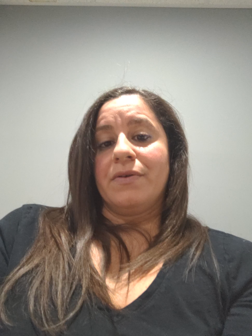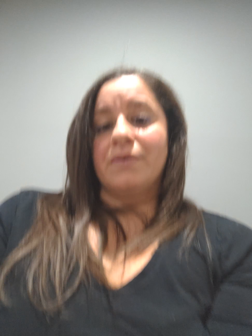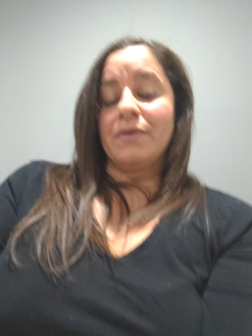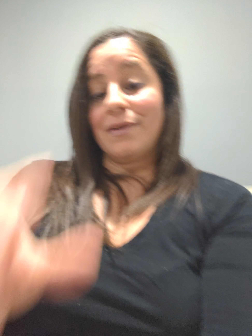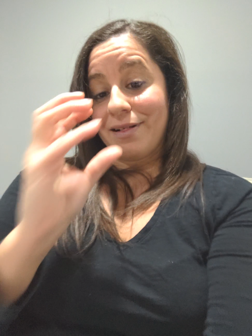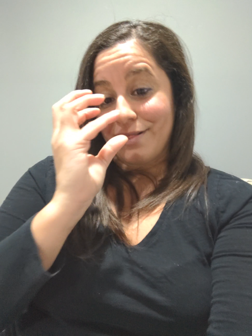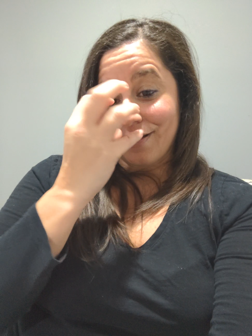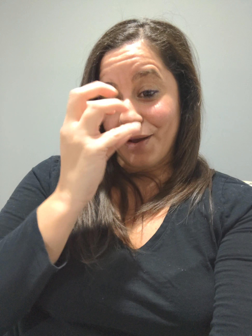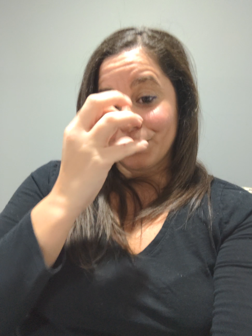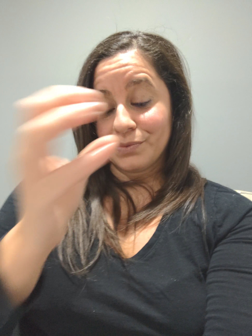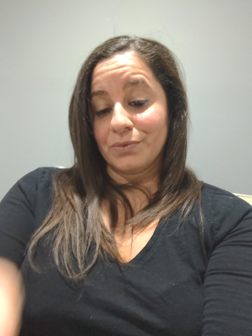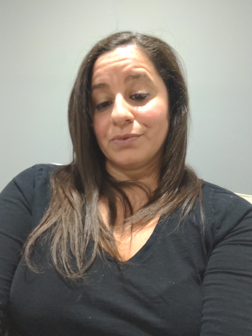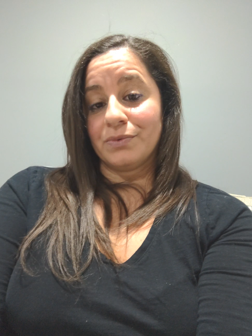clown